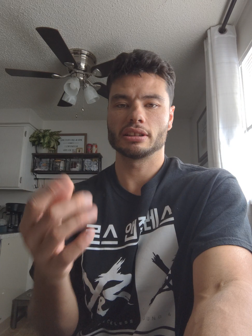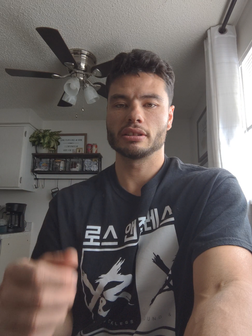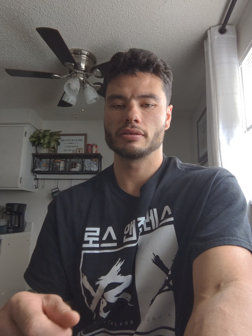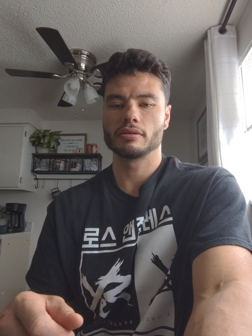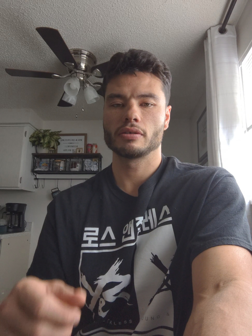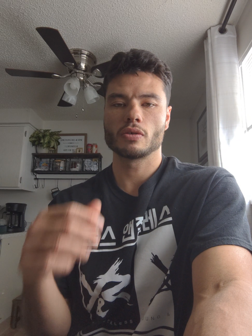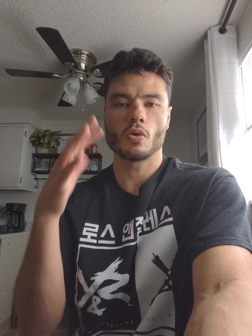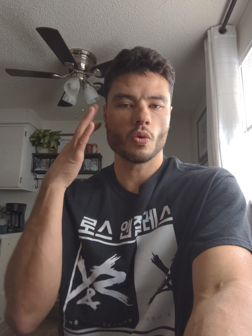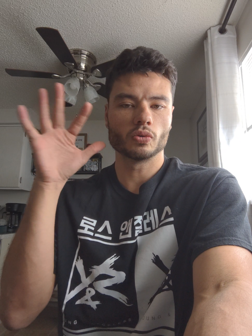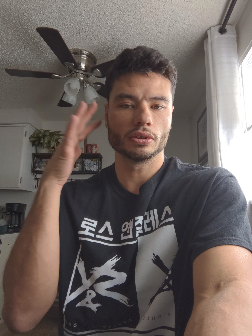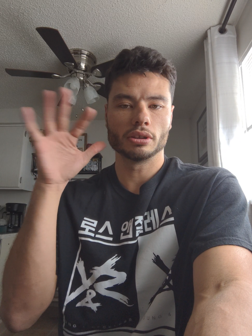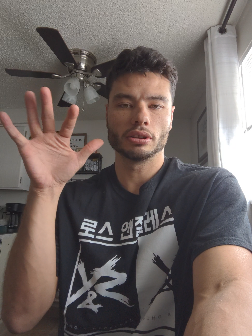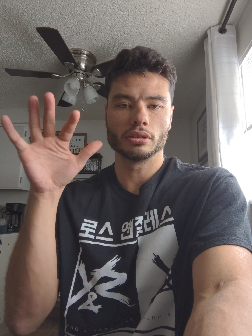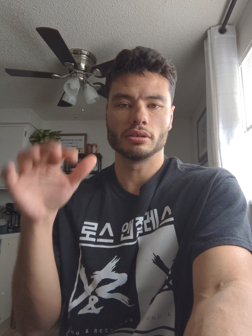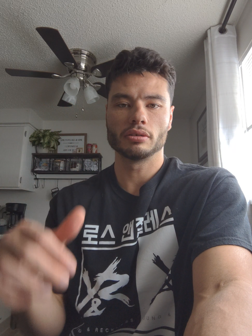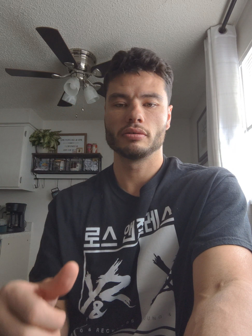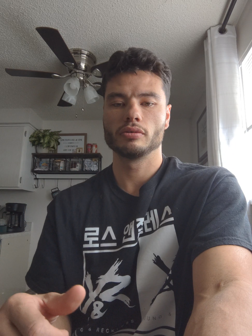noisy